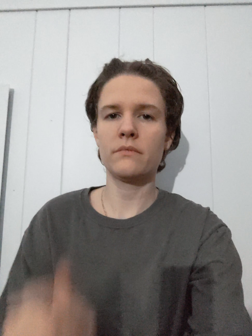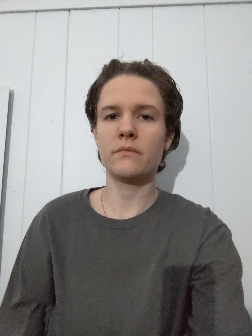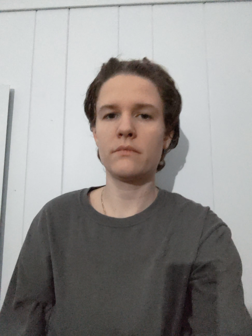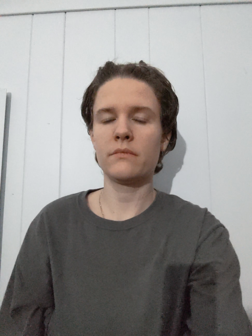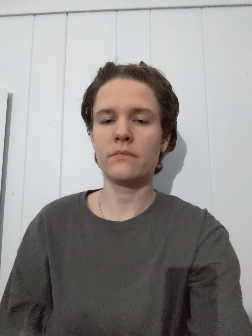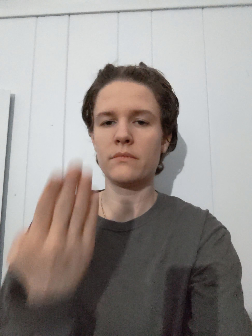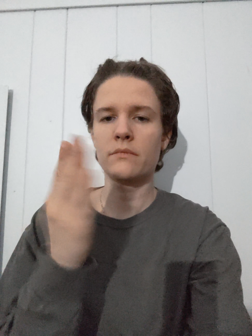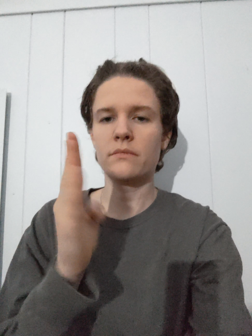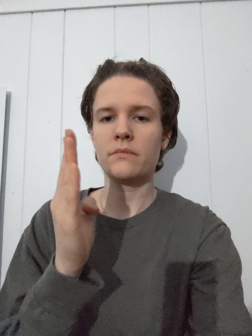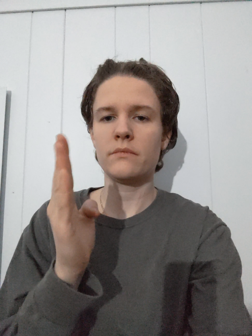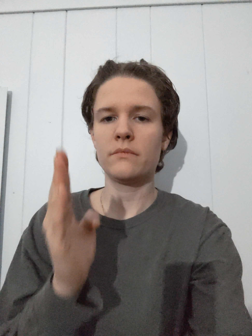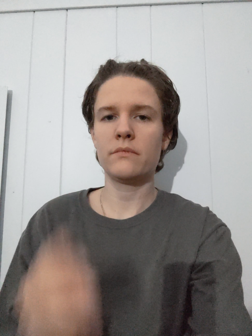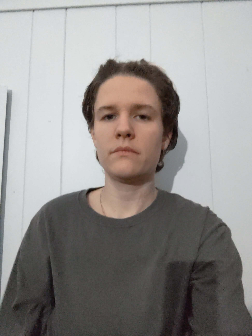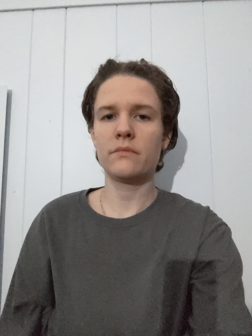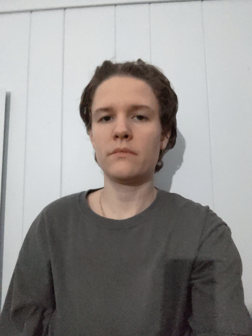blue